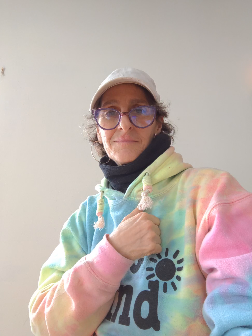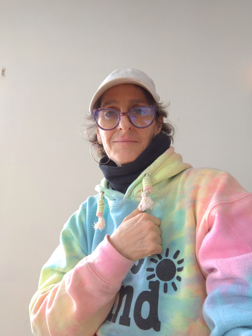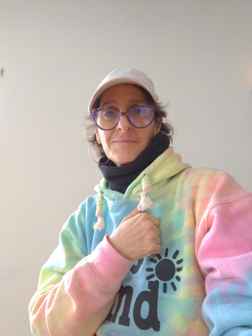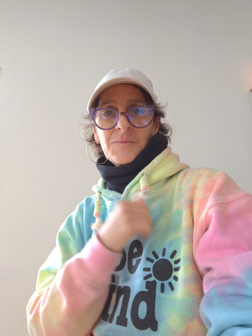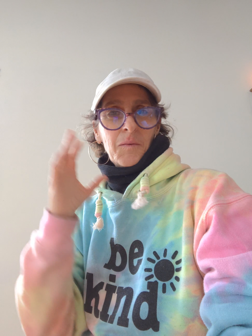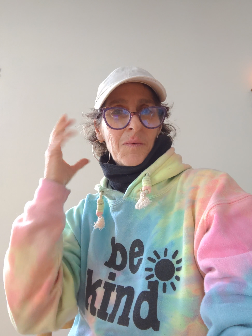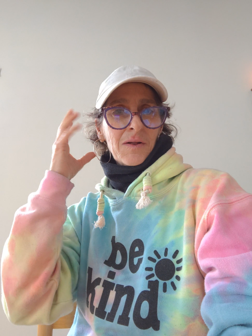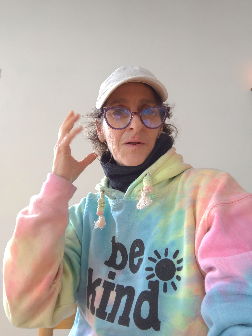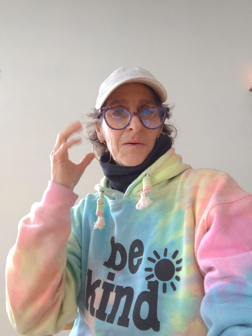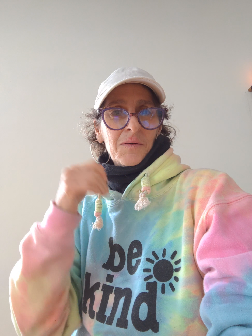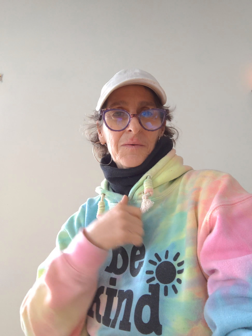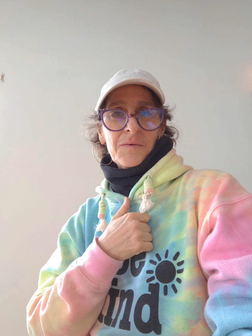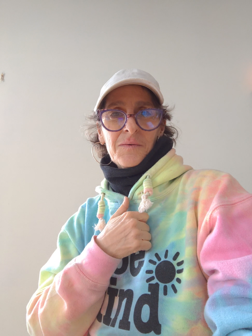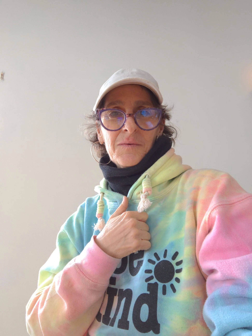radio